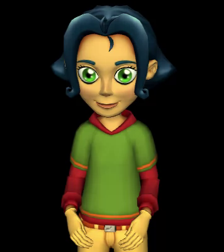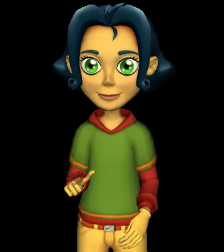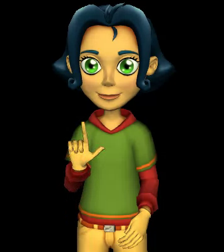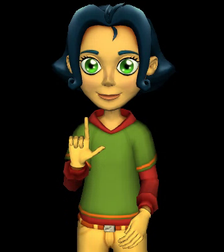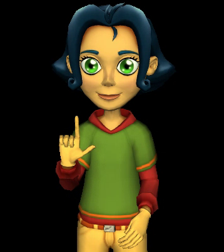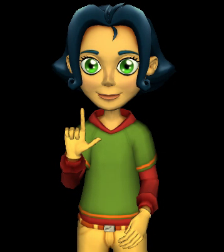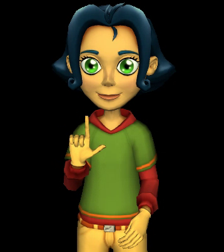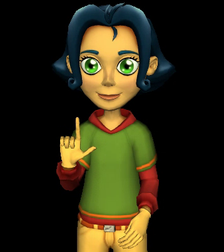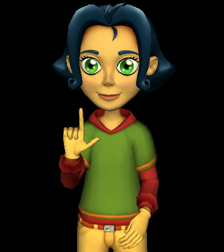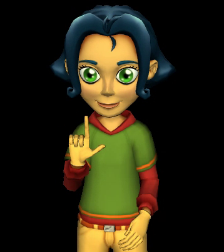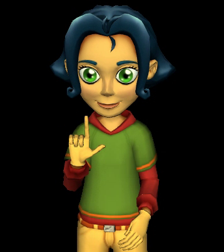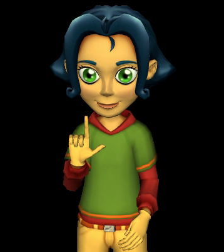الإثنين